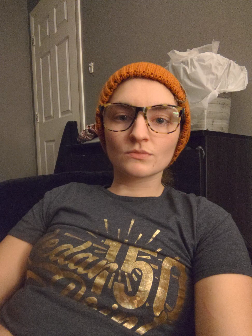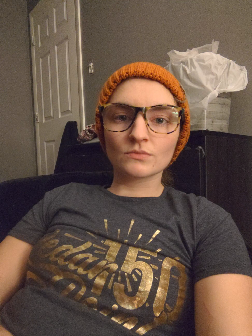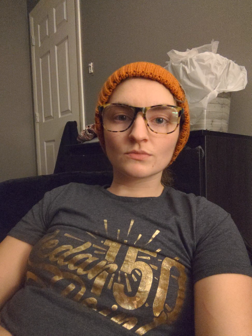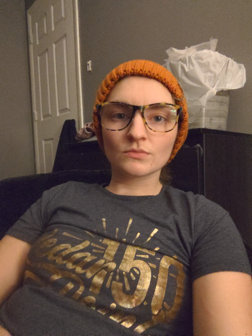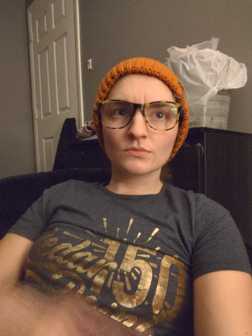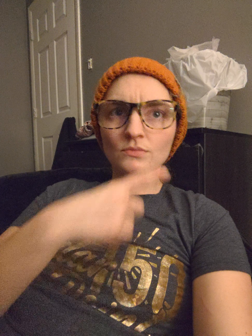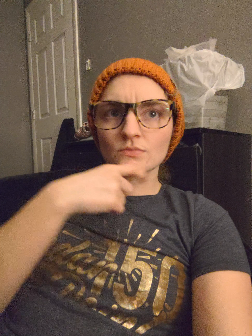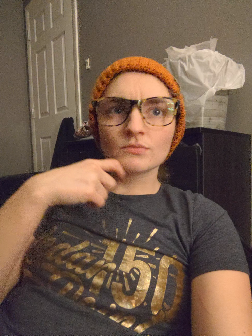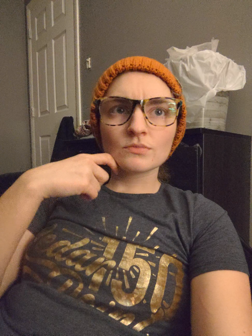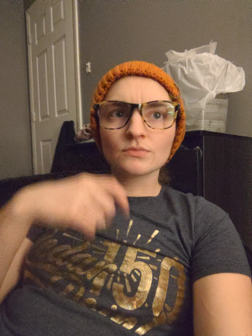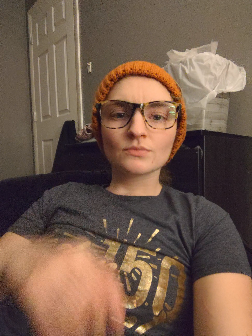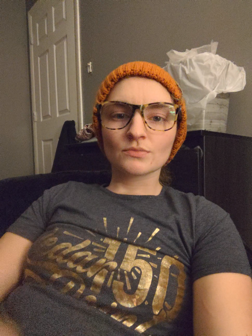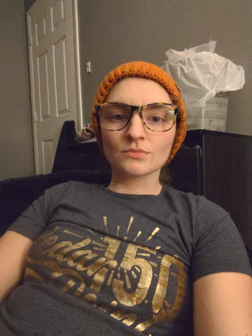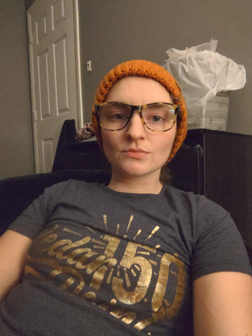cereal